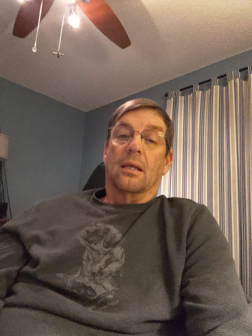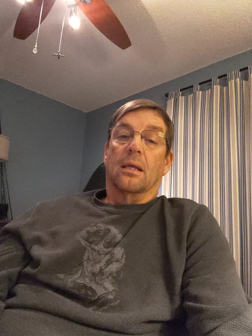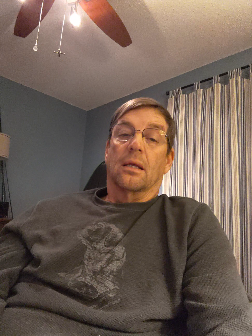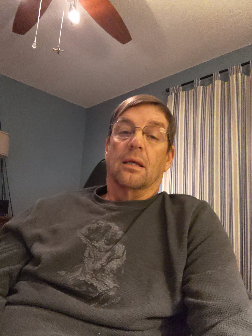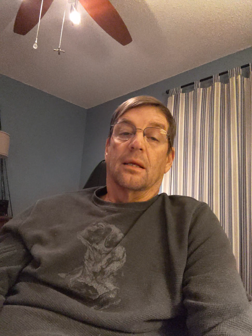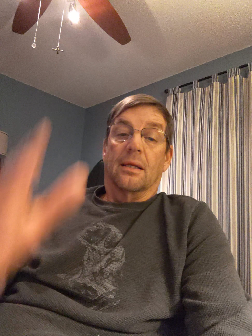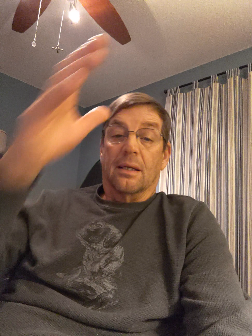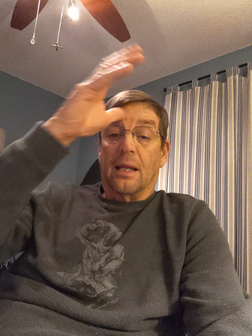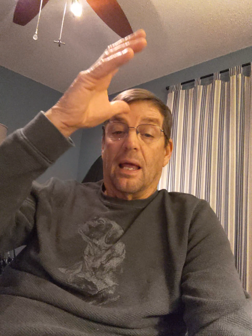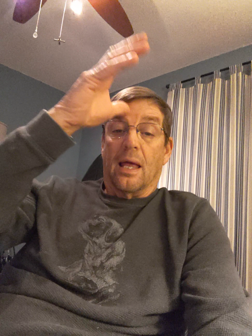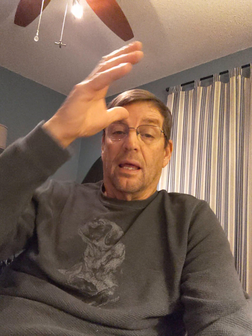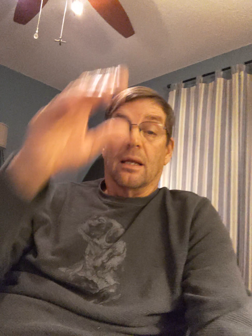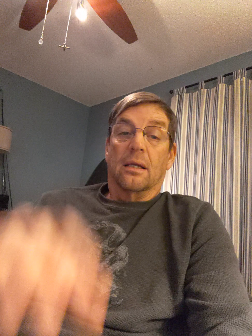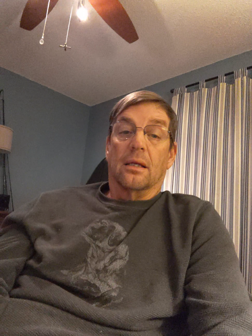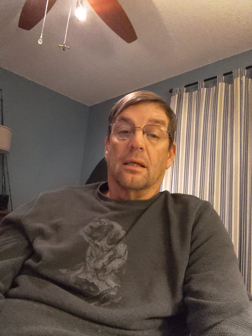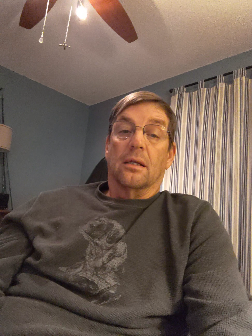dad